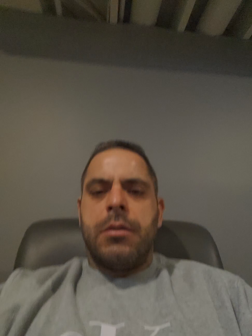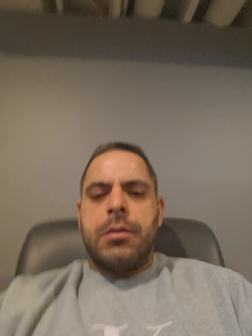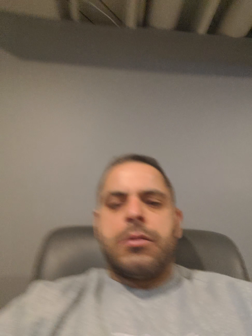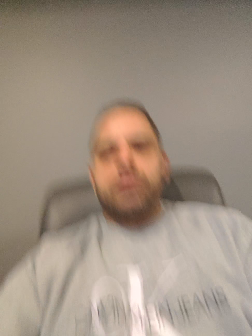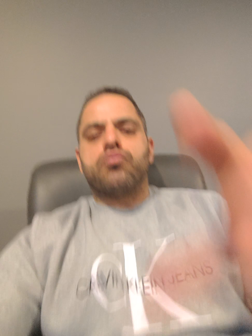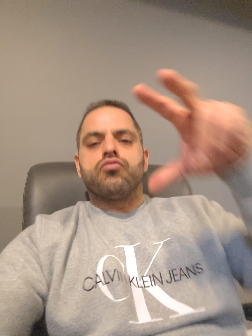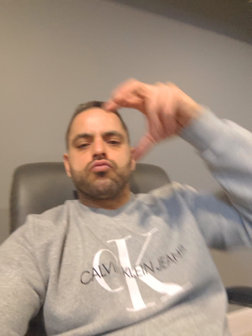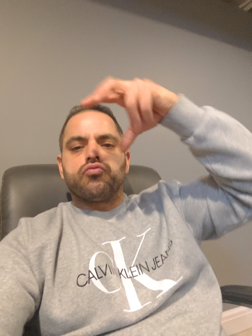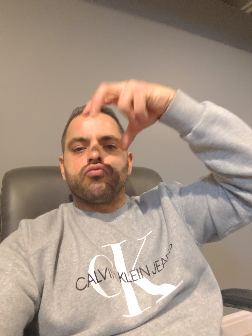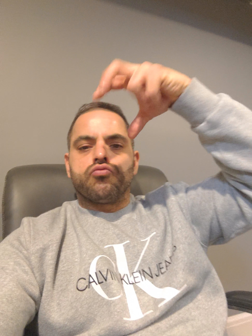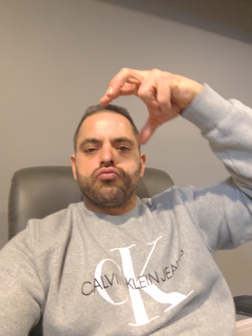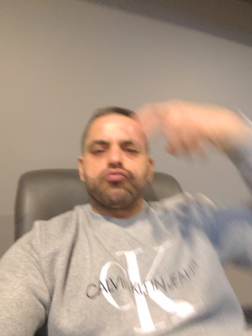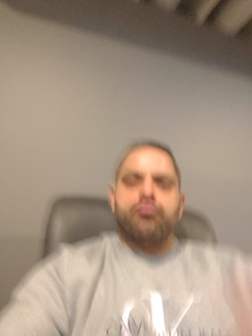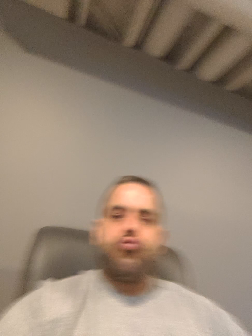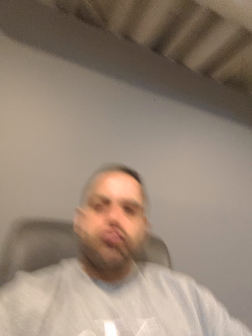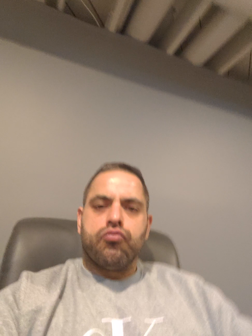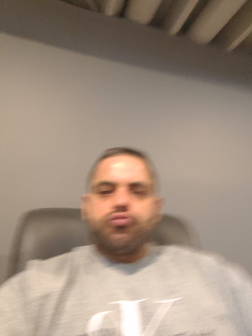helicopter